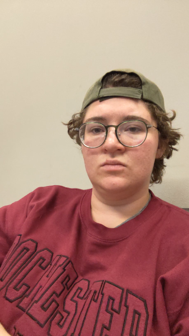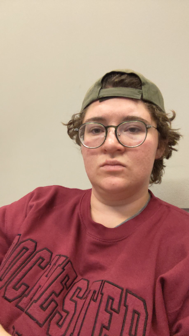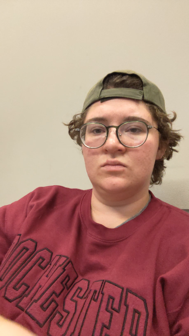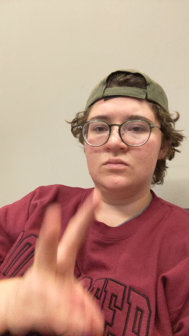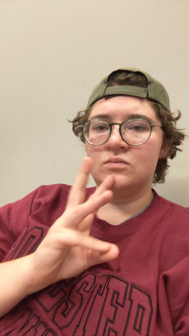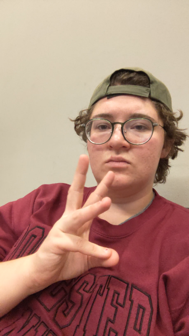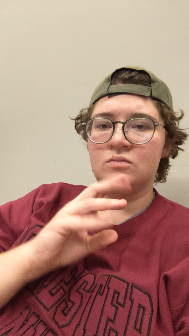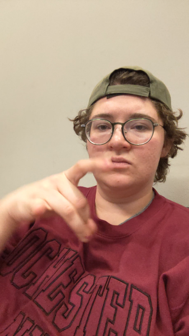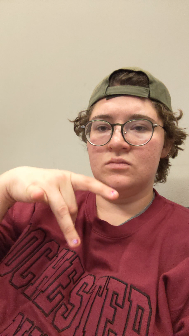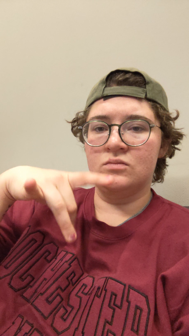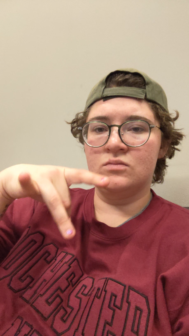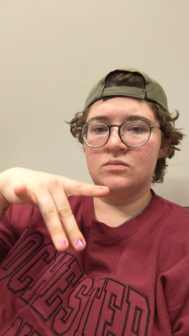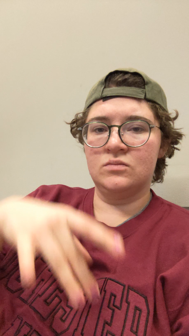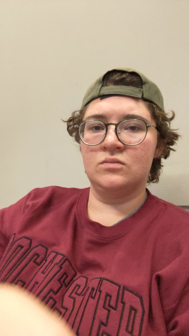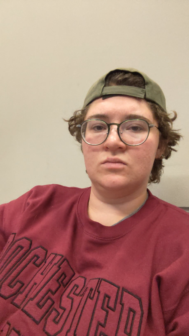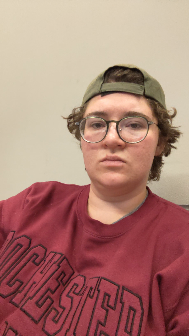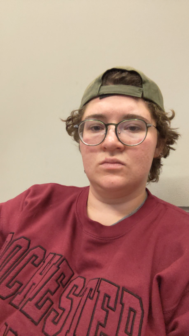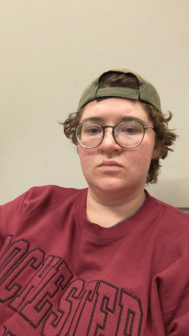melon